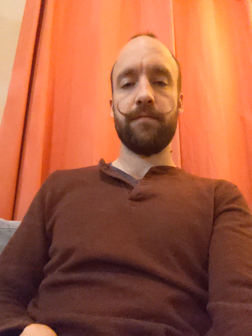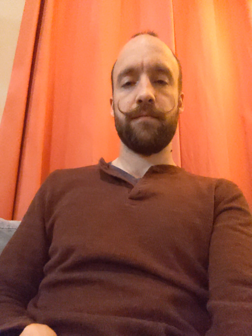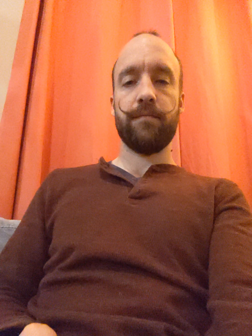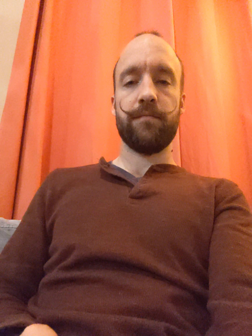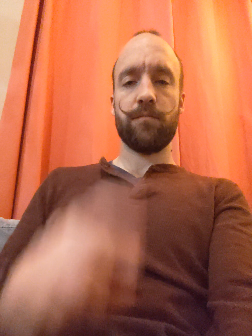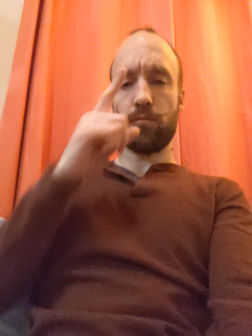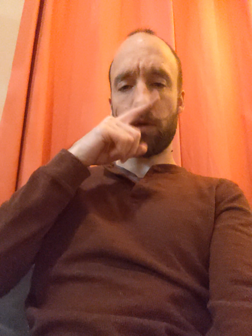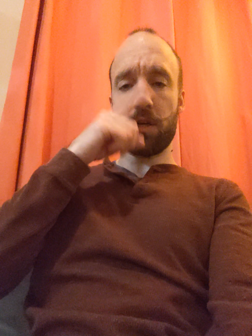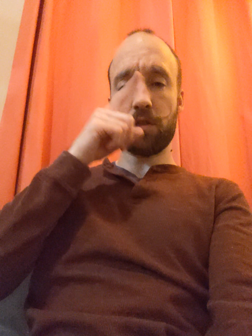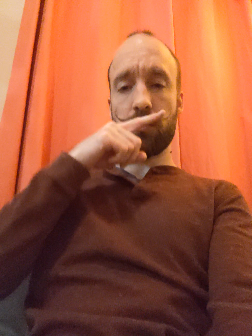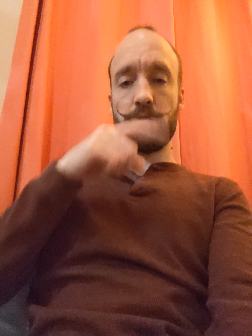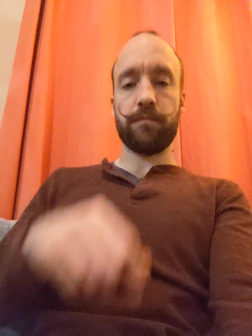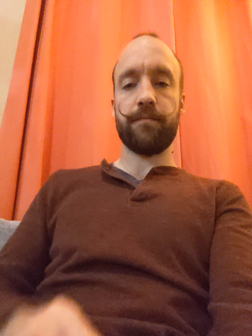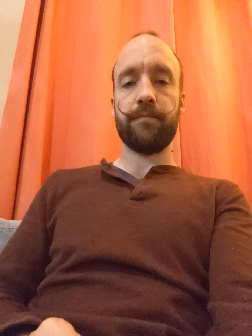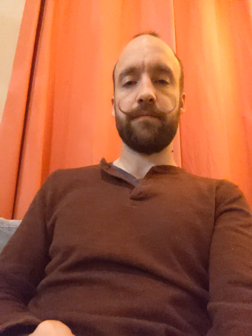mouse